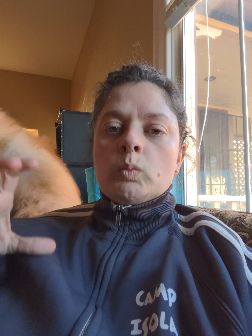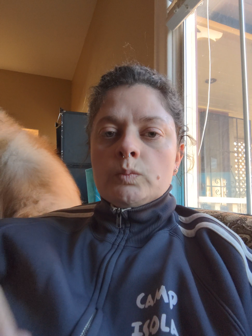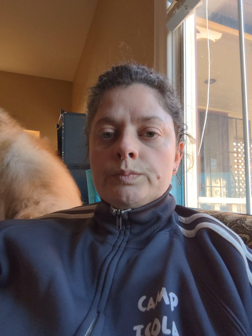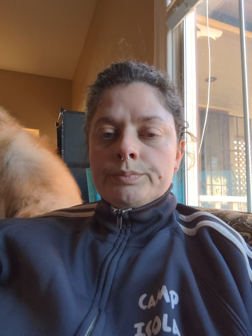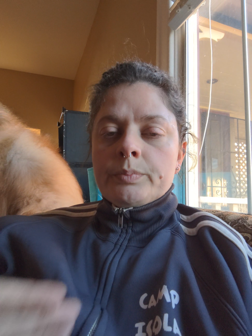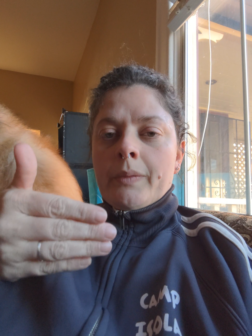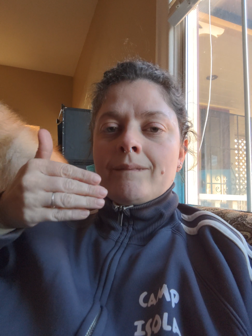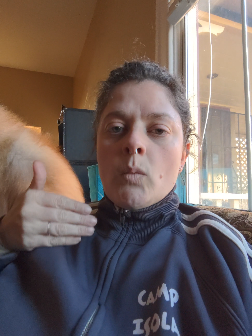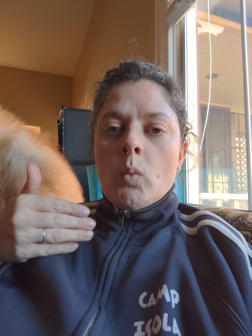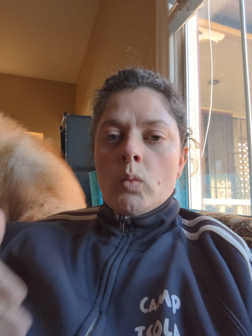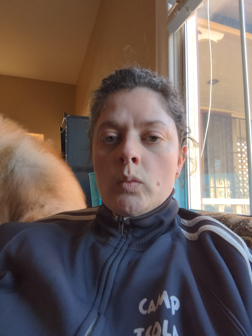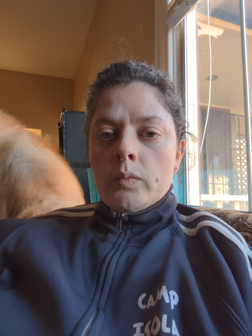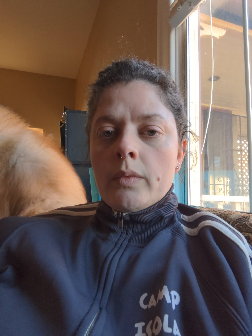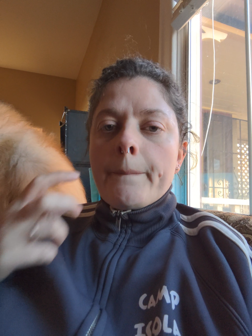before